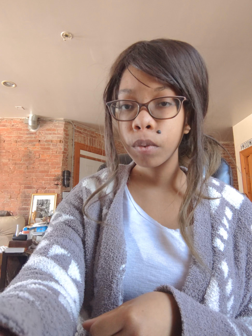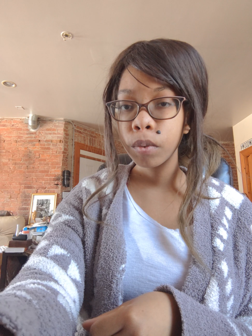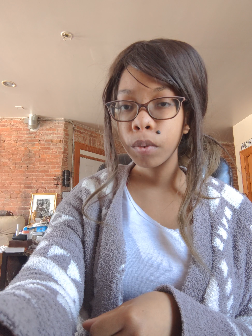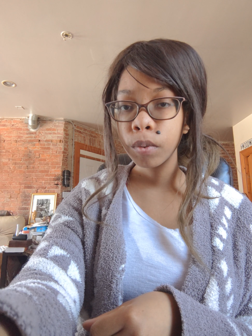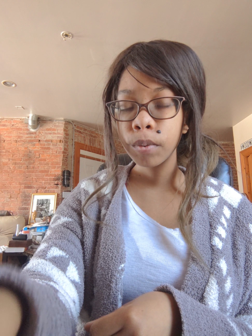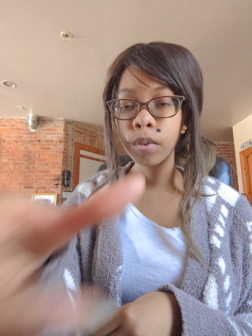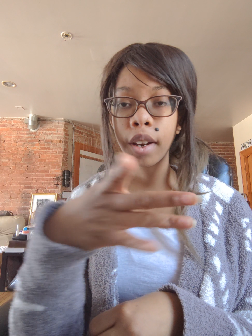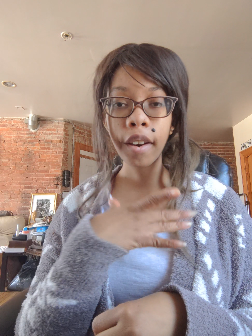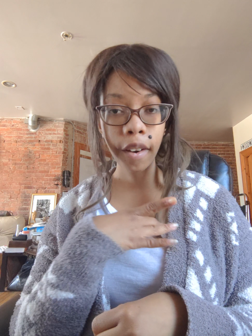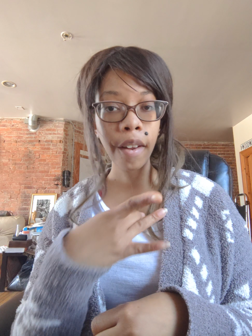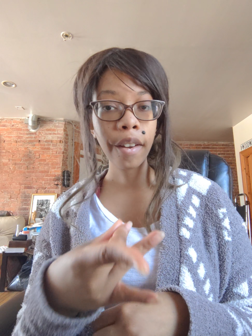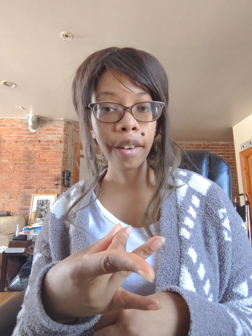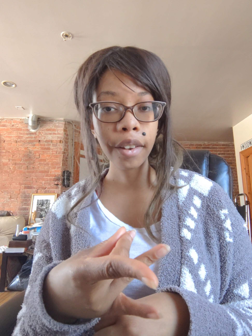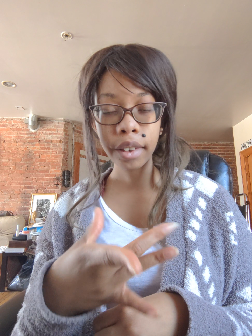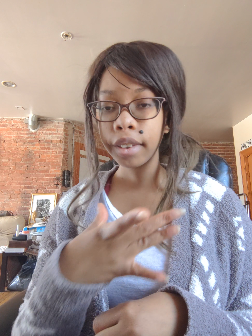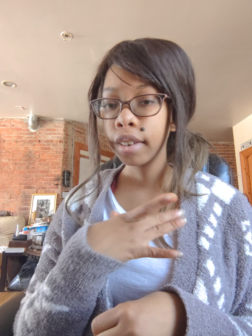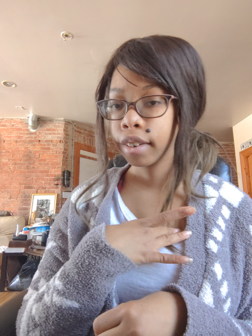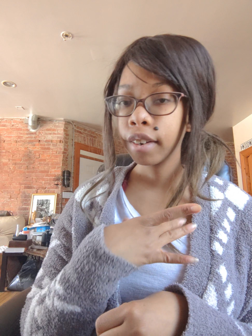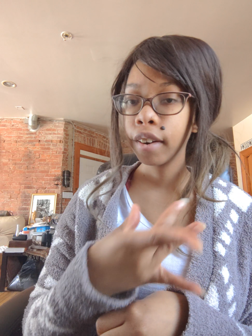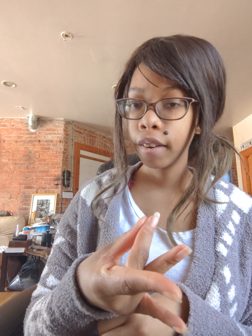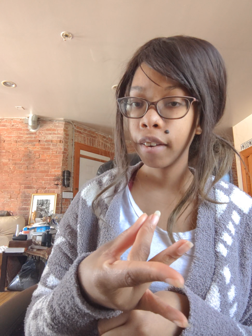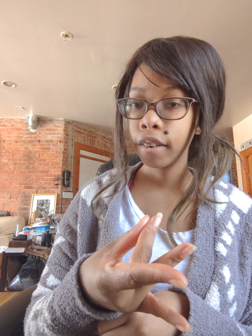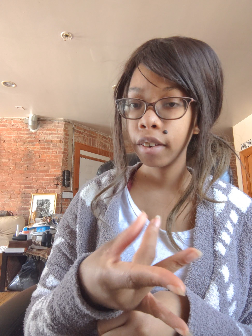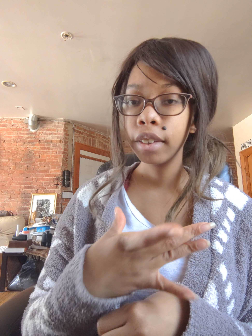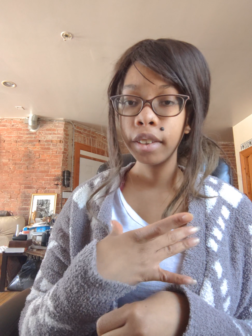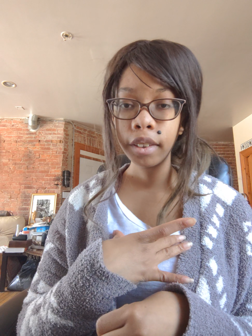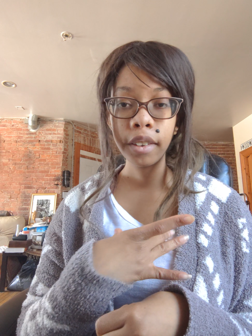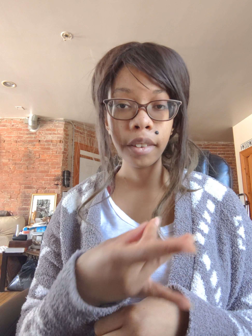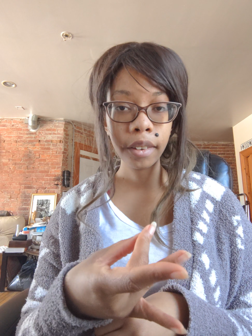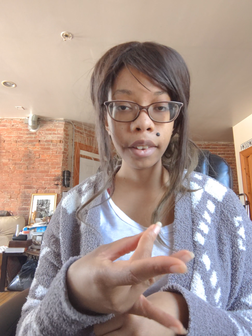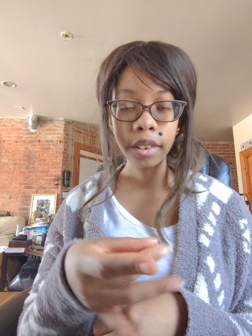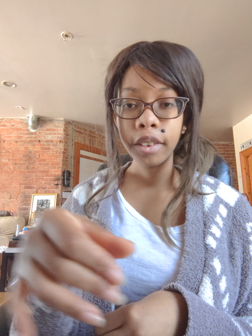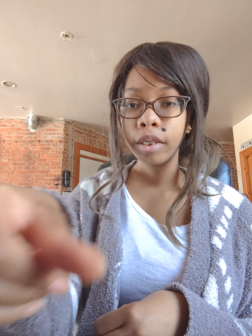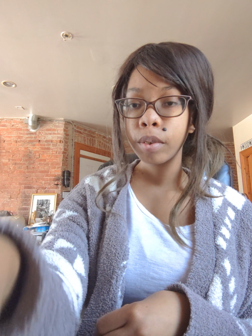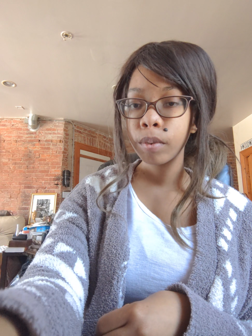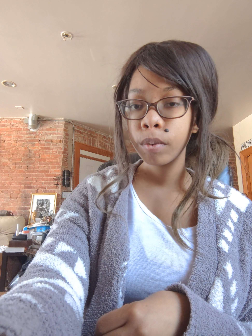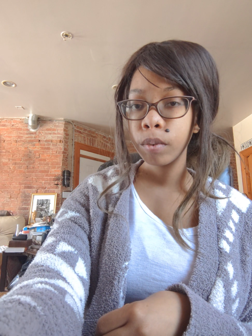like